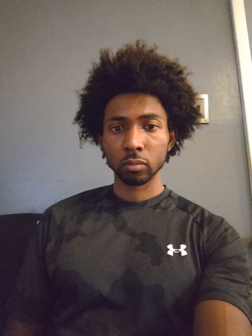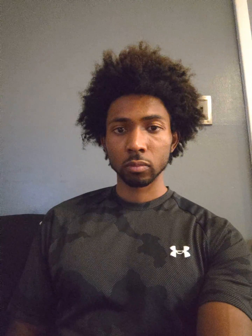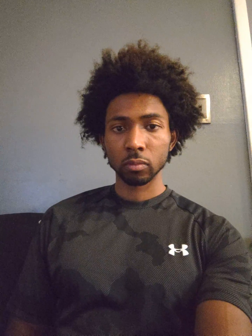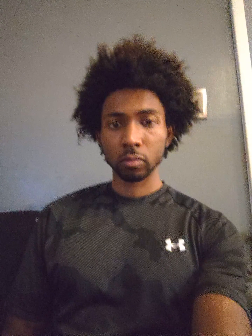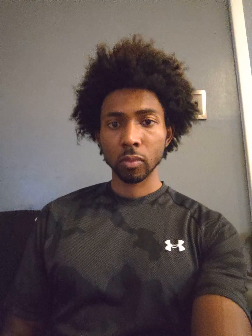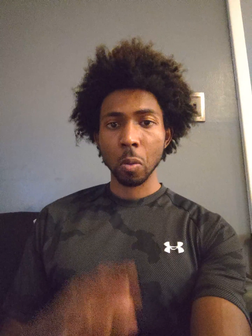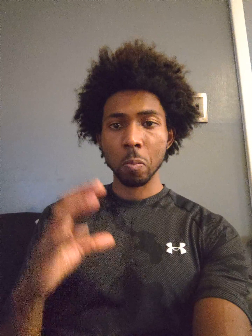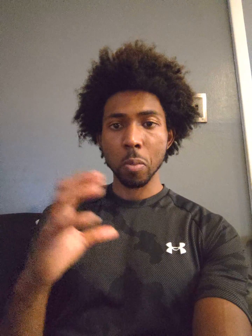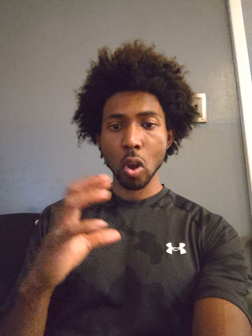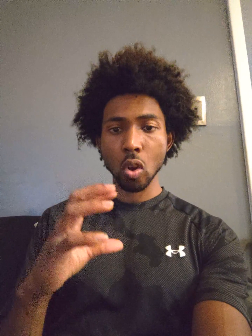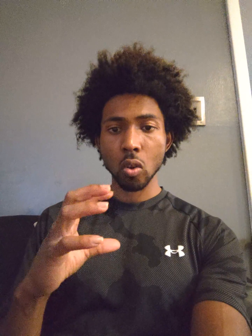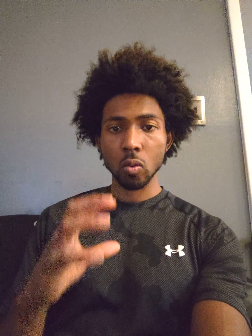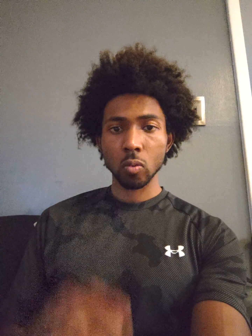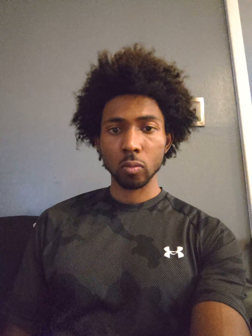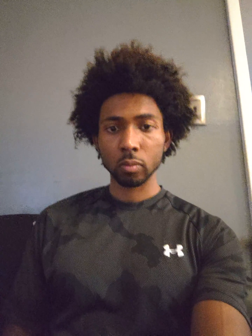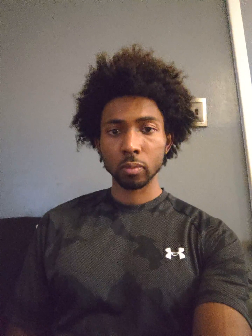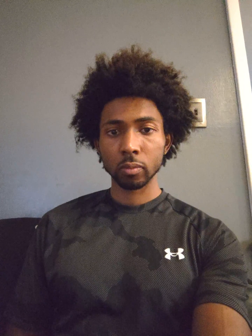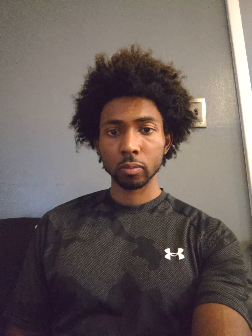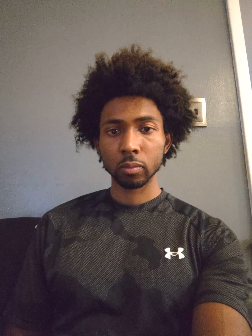ball